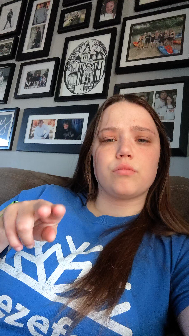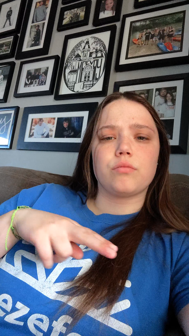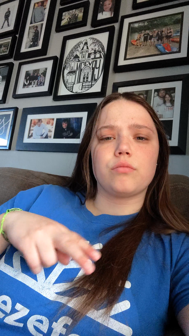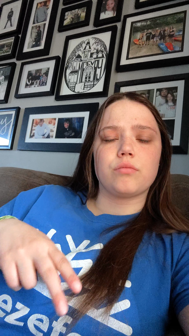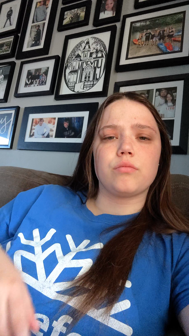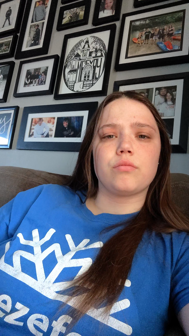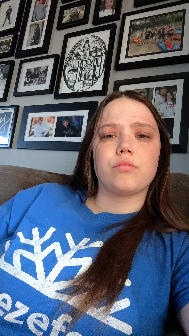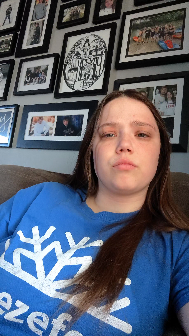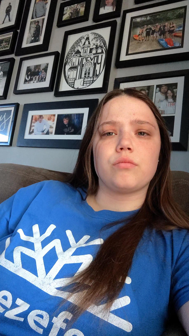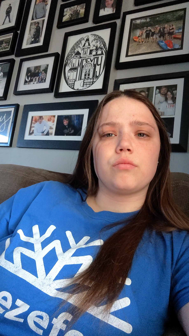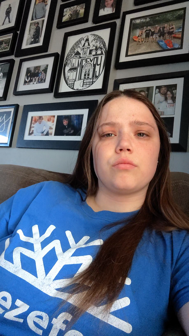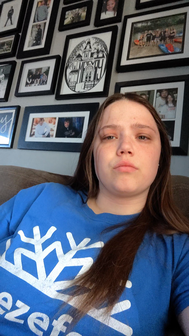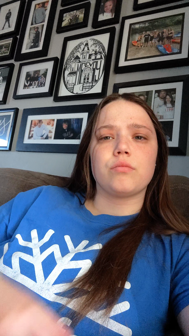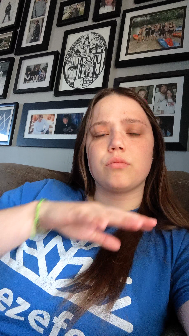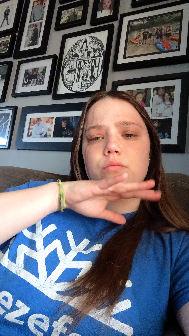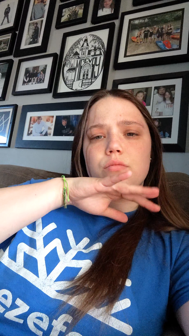naughty